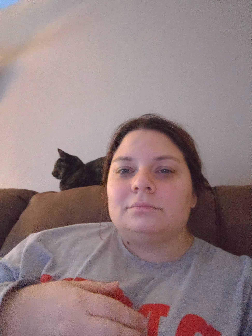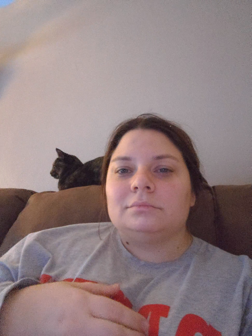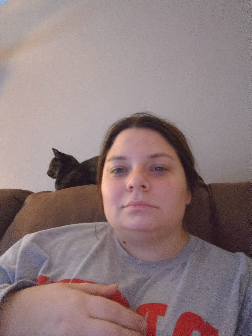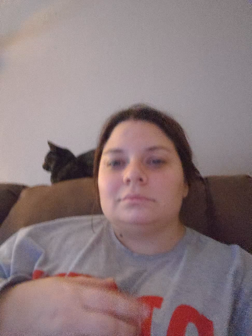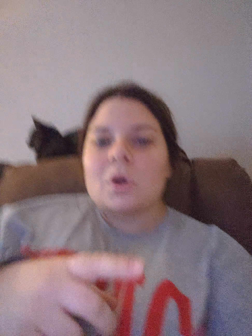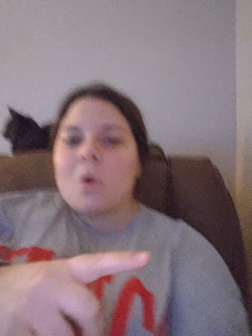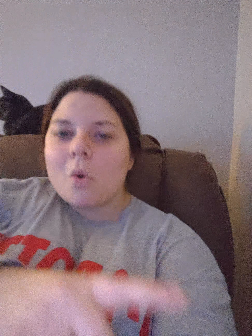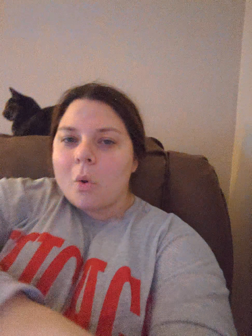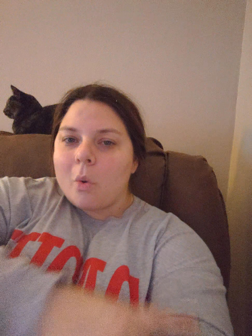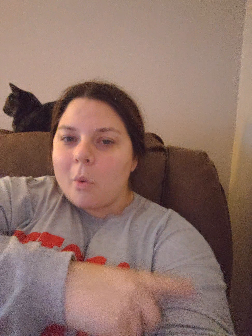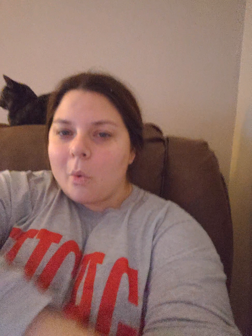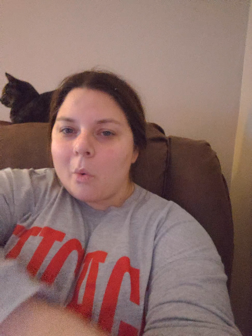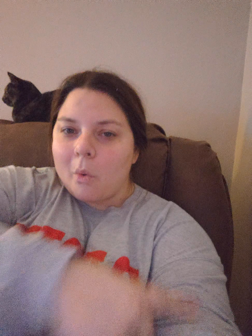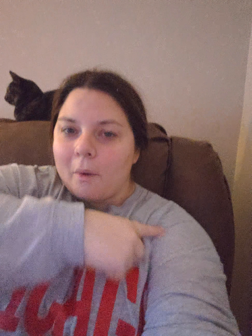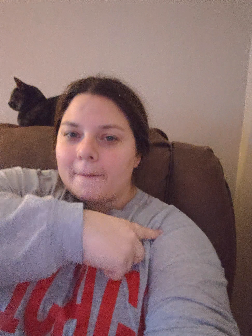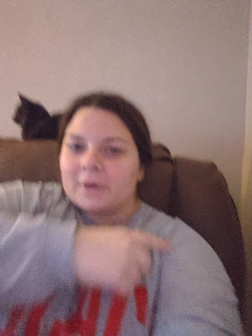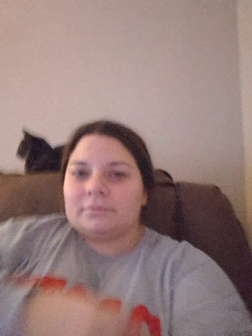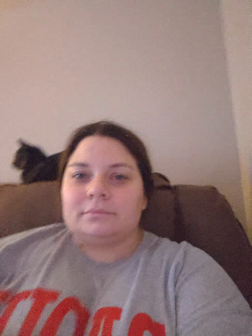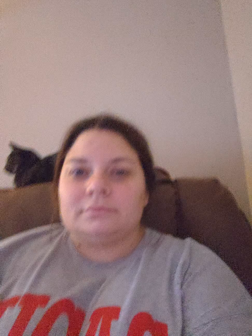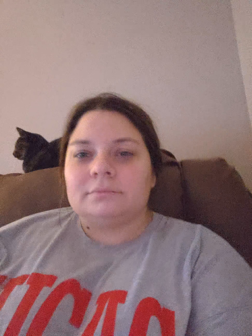arm